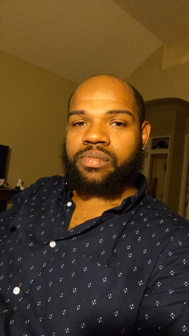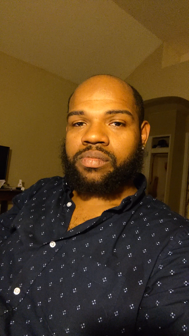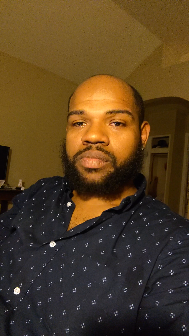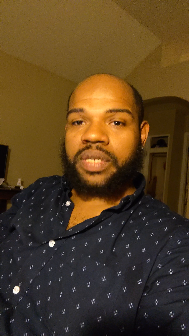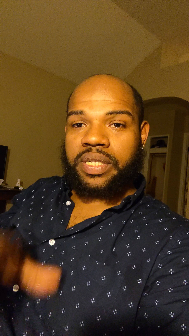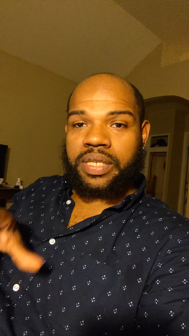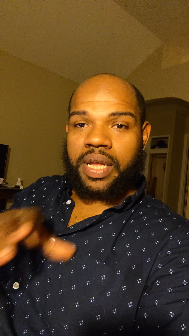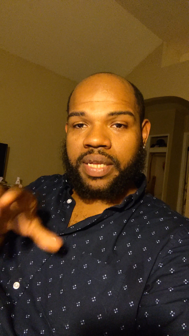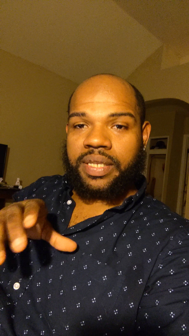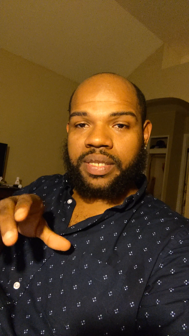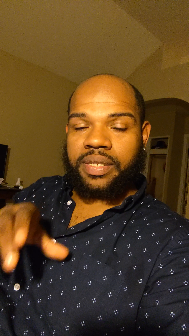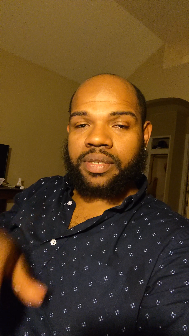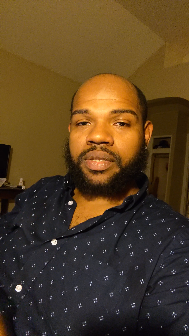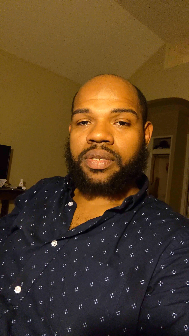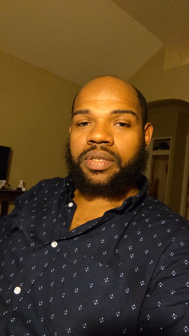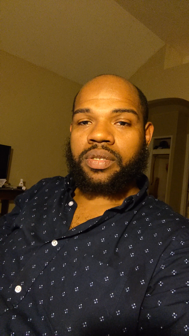does